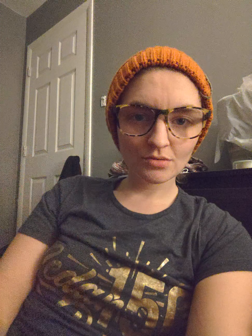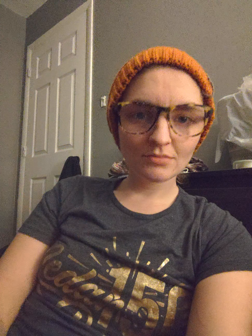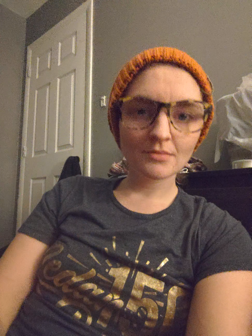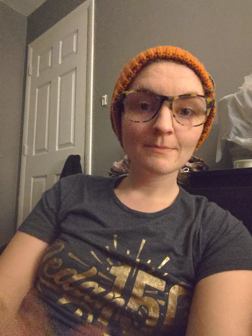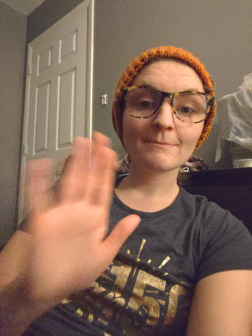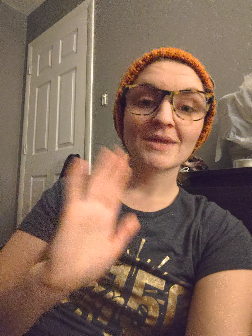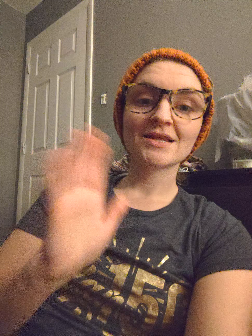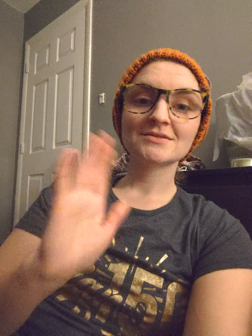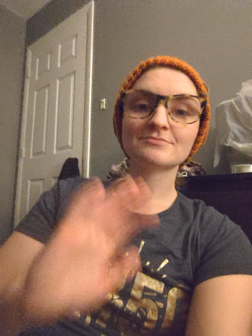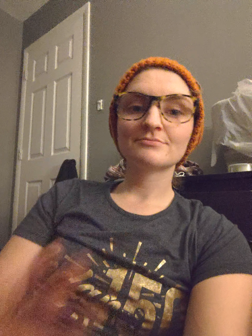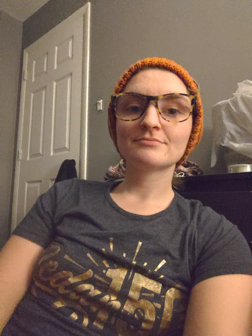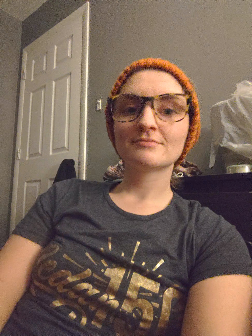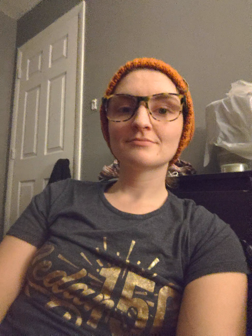bye